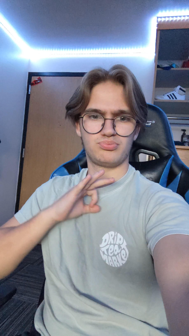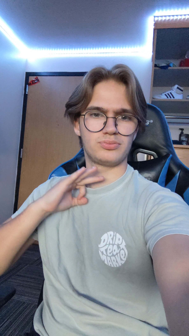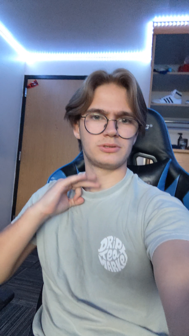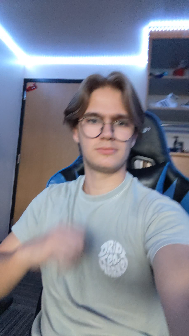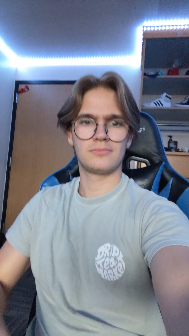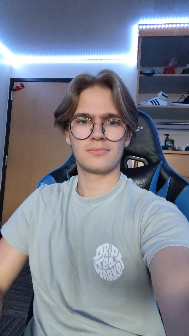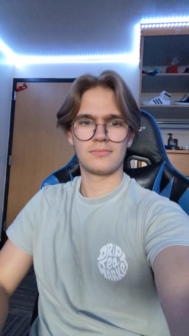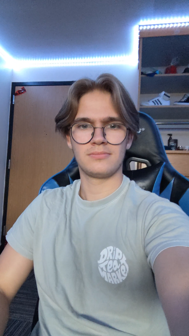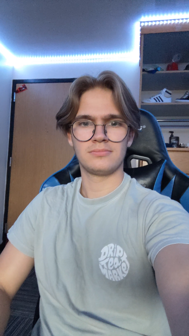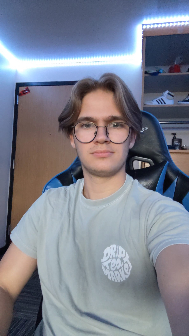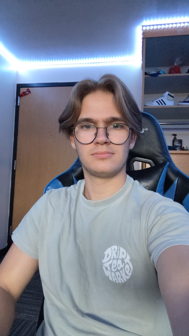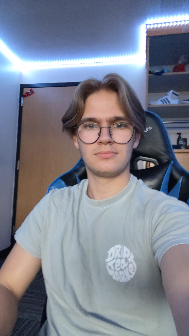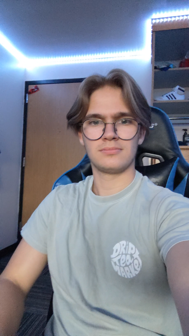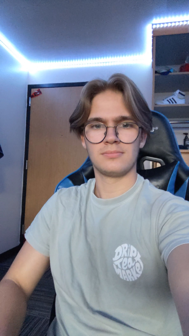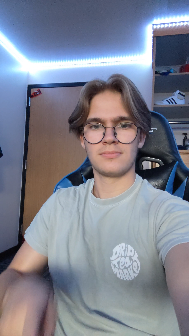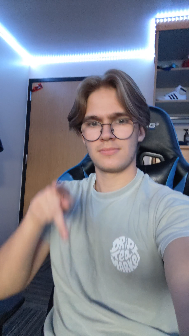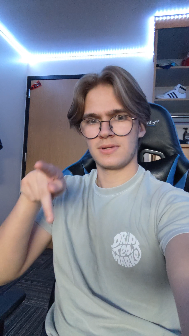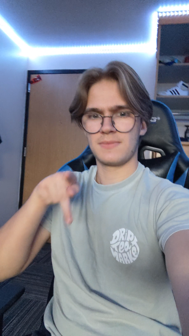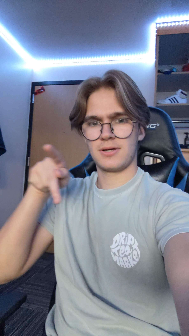people